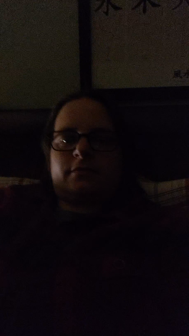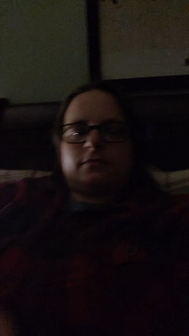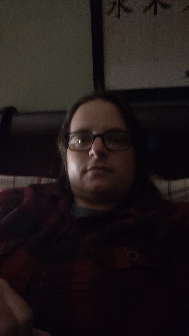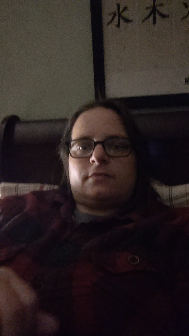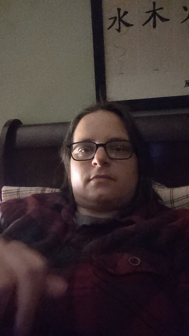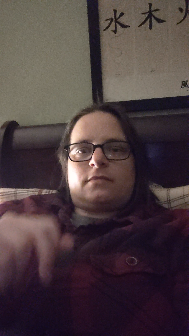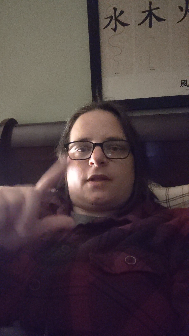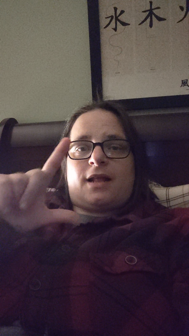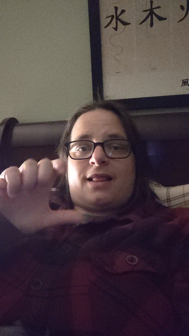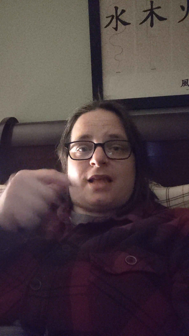leg